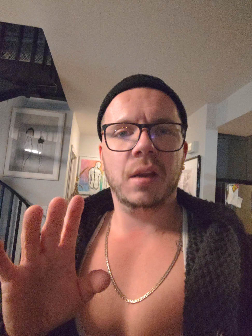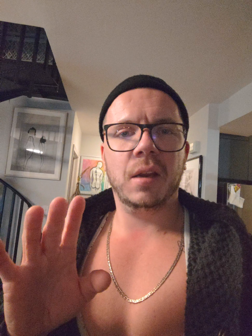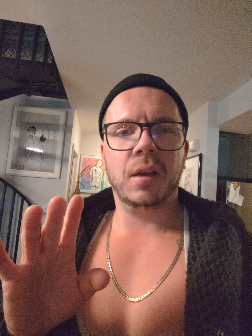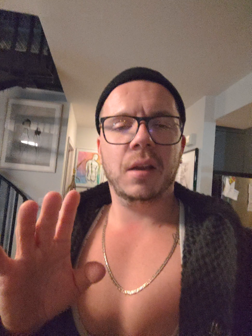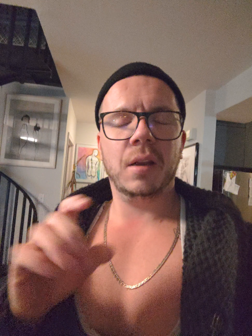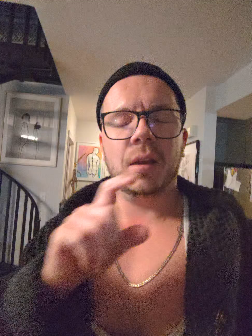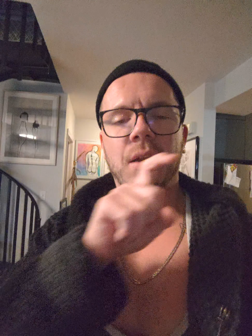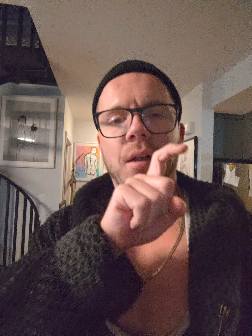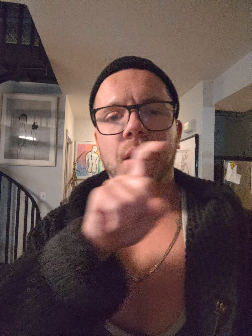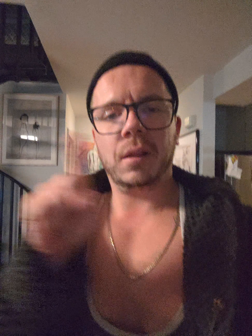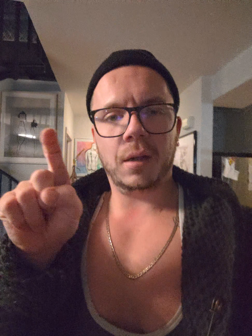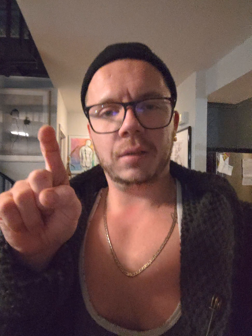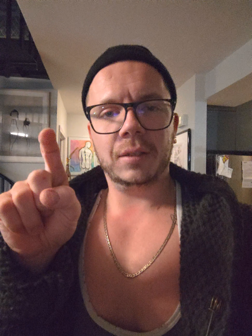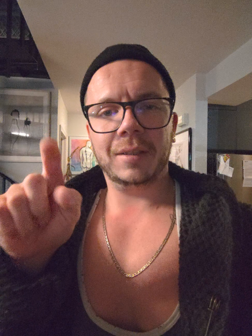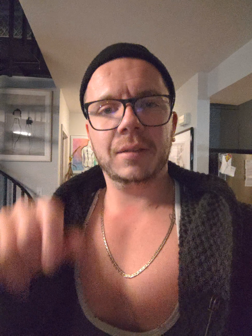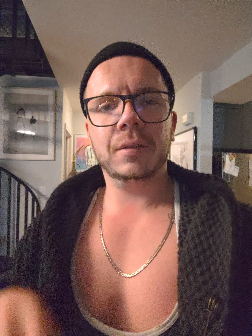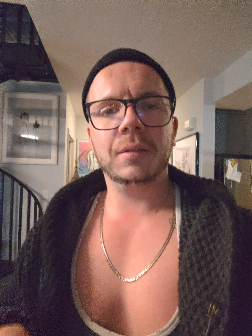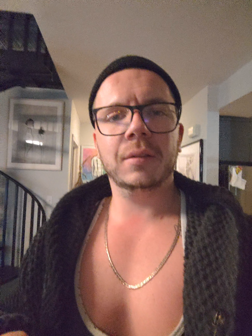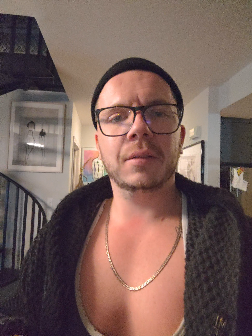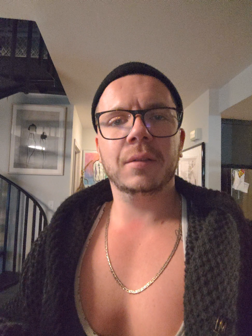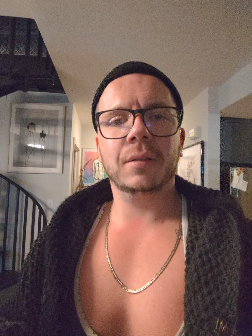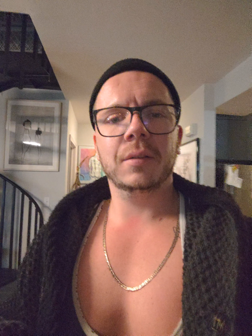closet